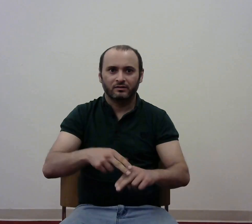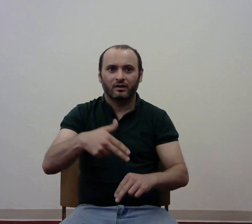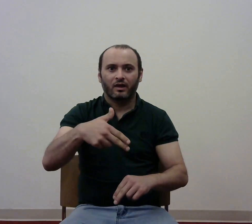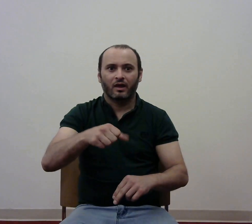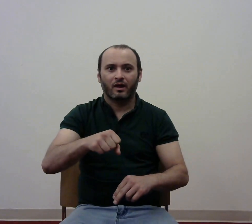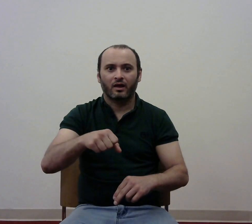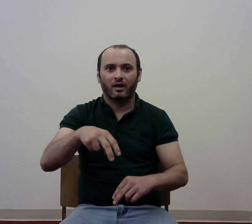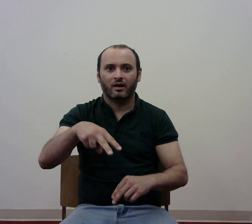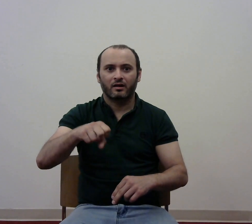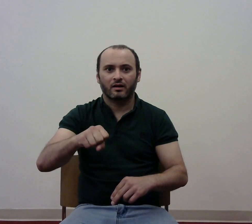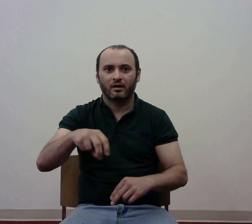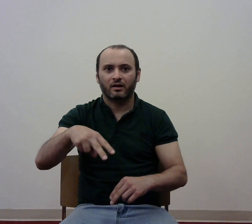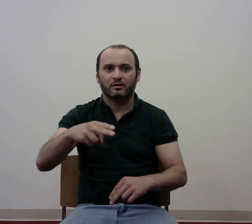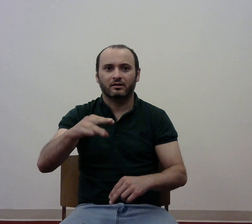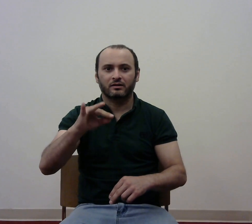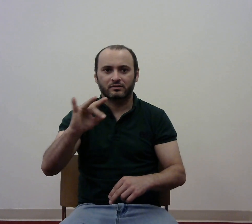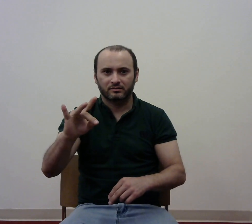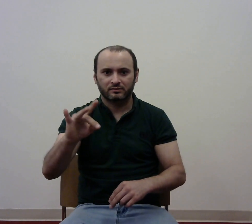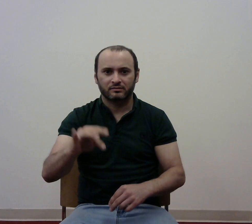halaldır